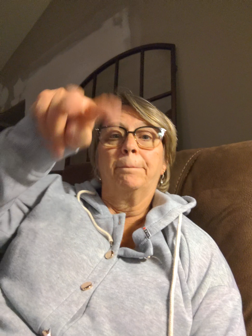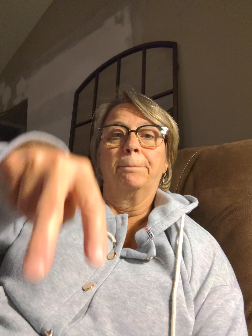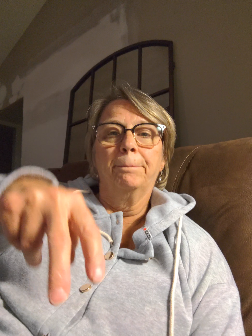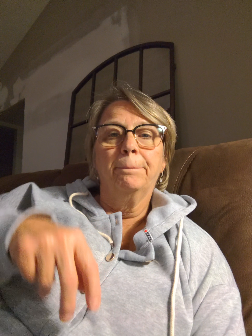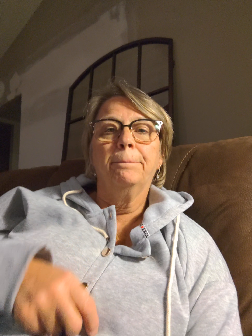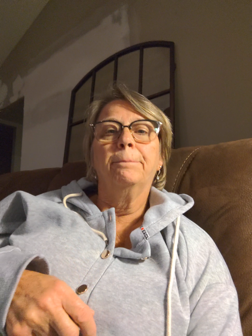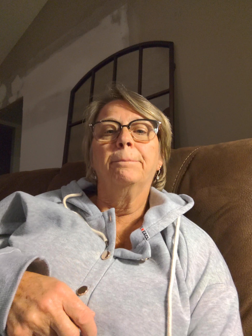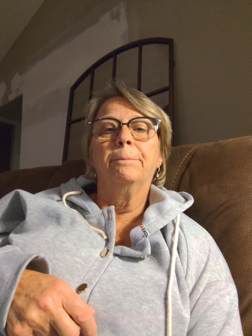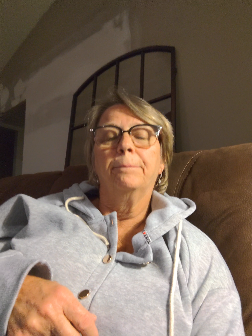jump